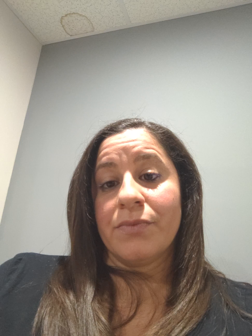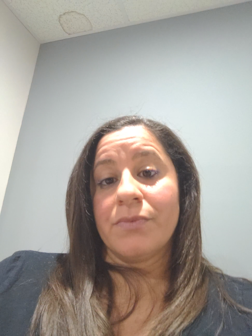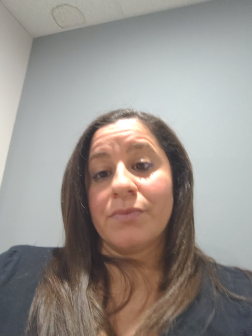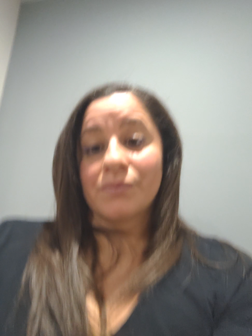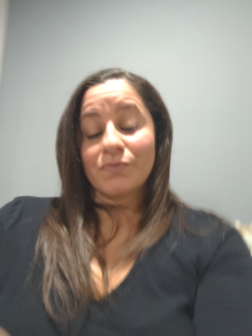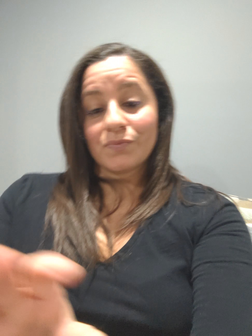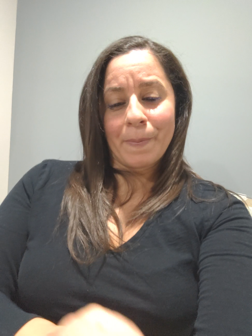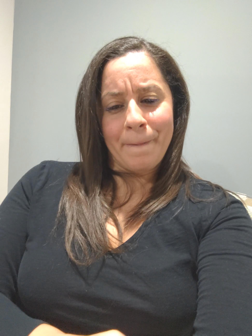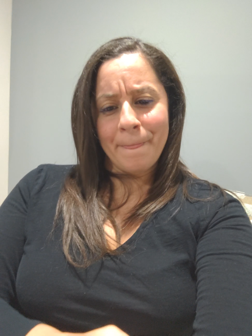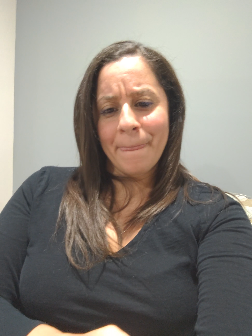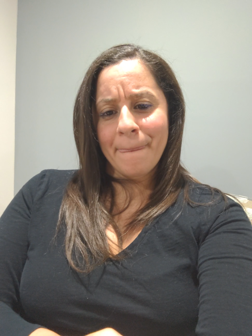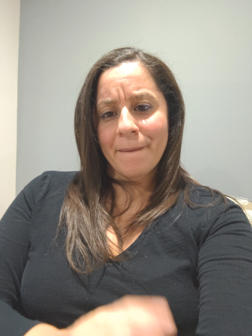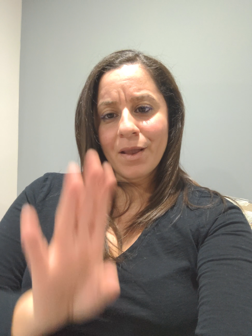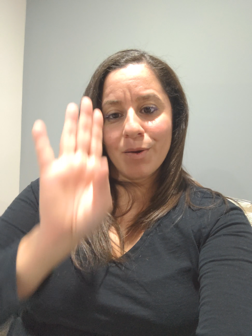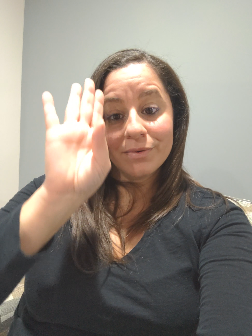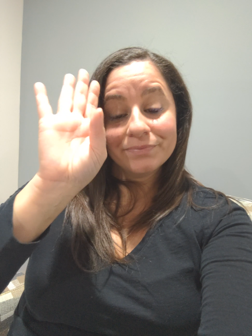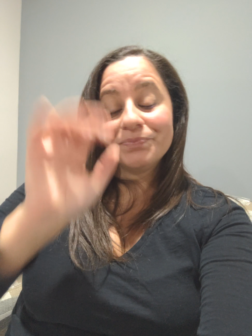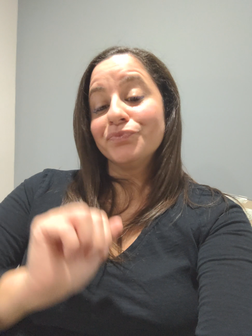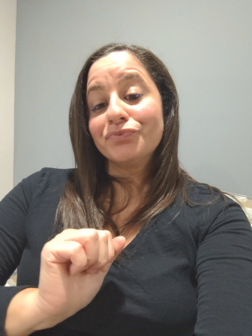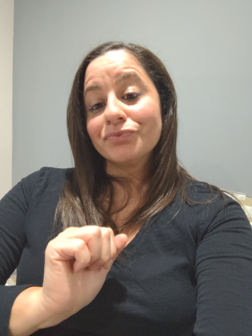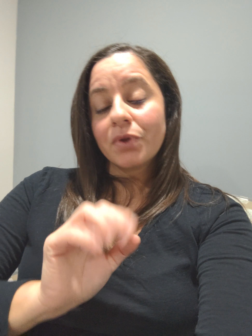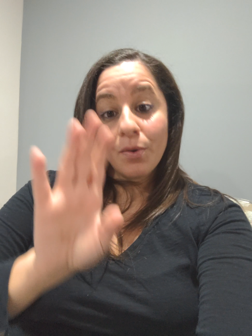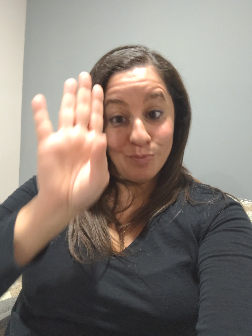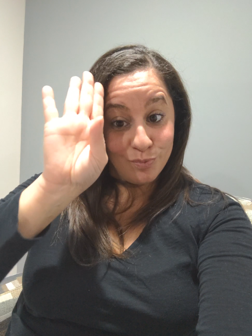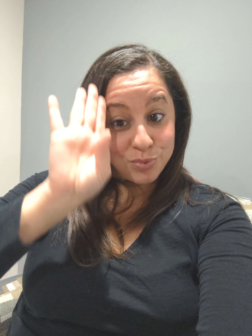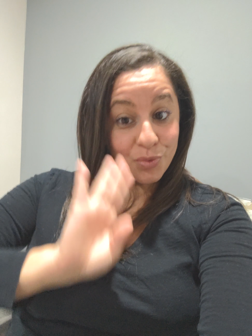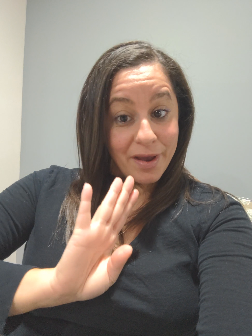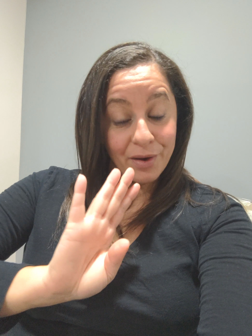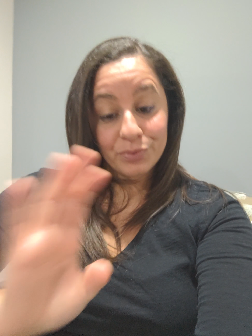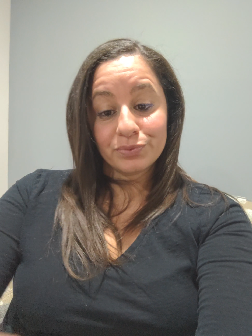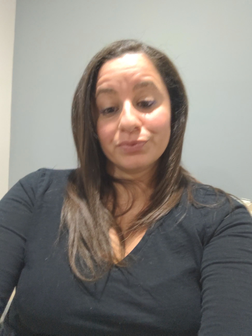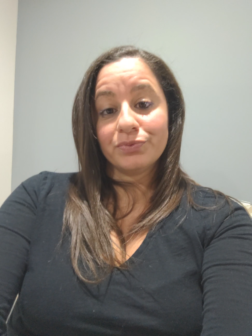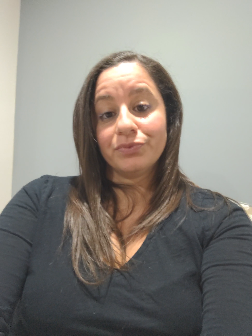brown